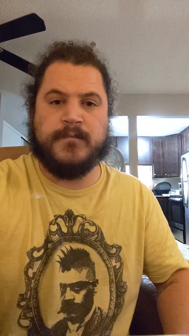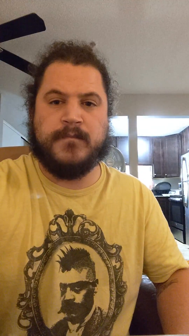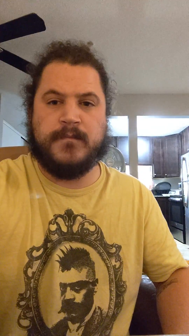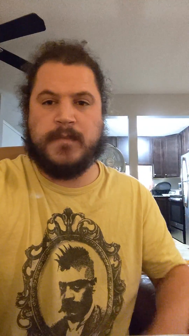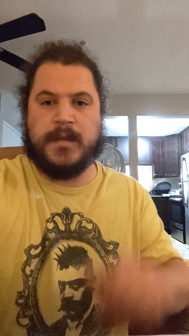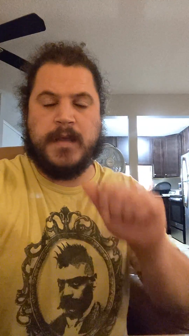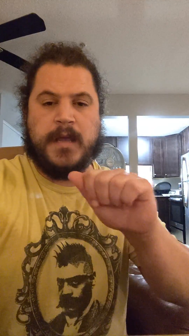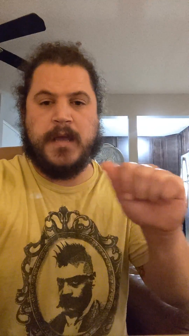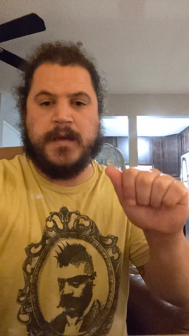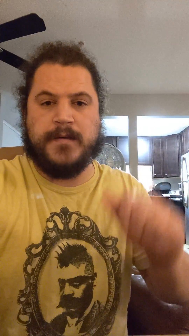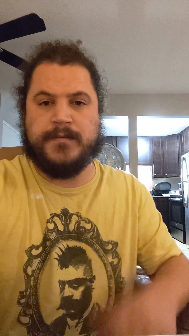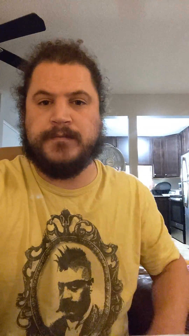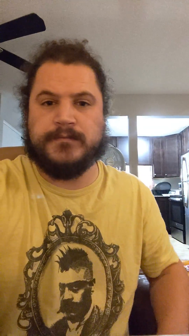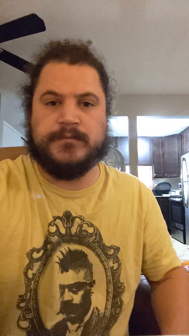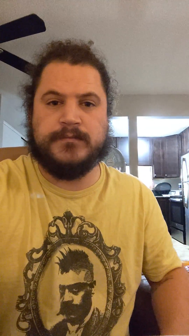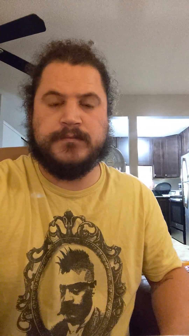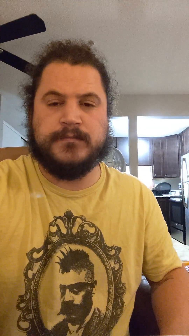a